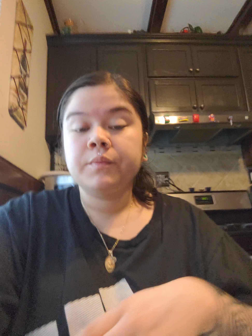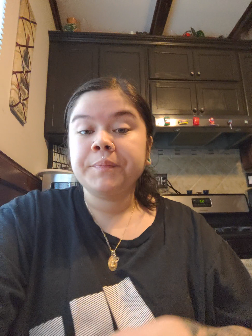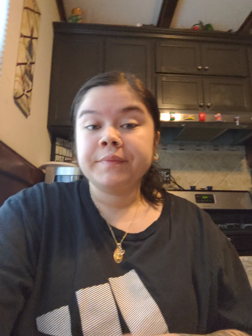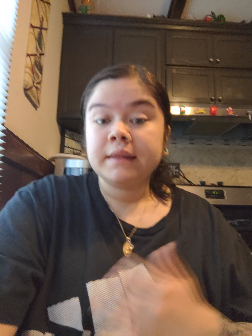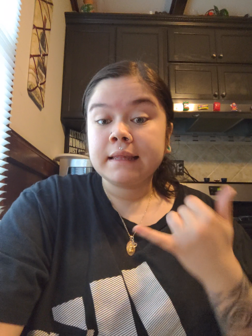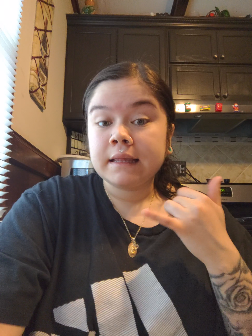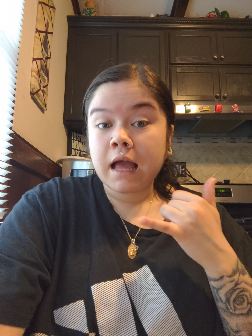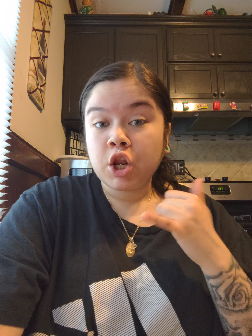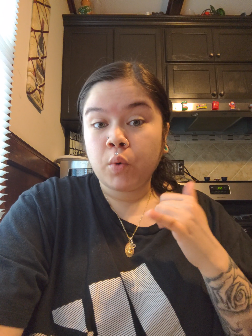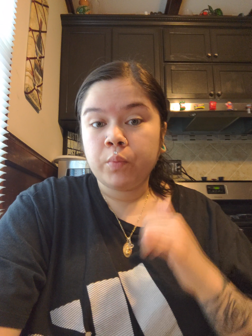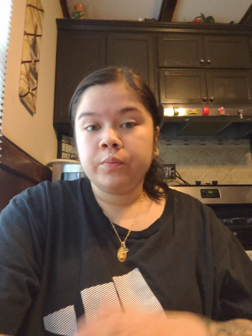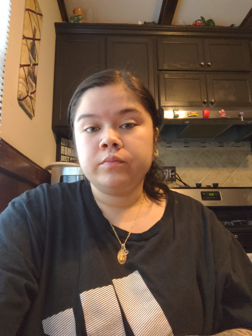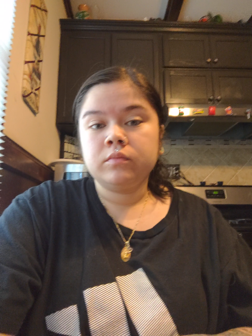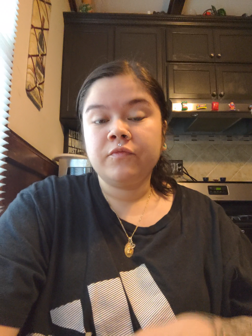yellow